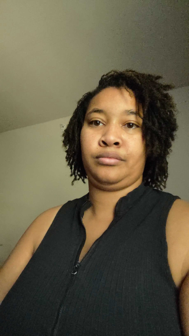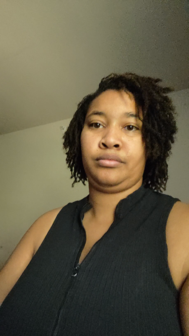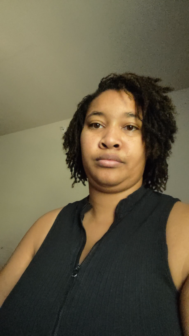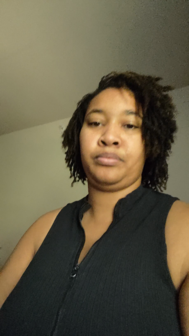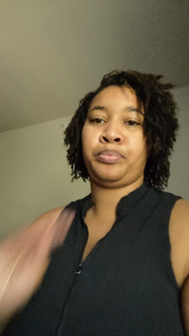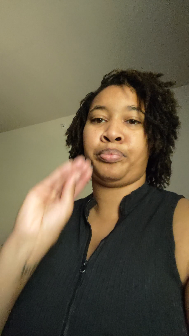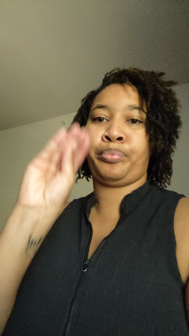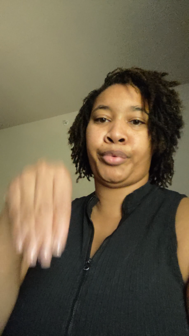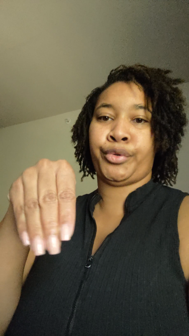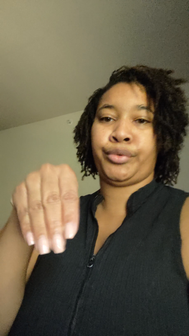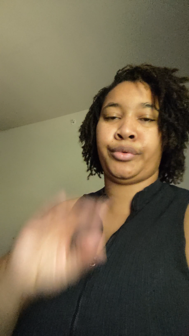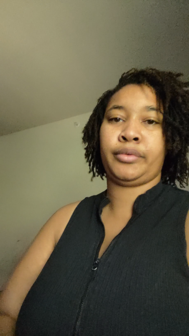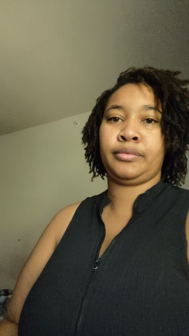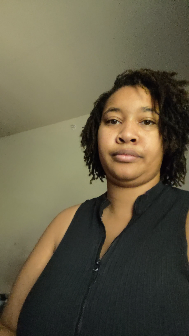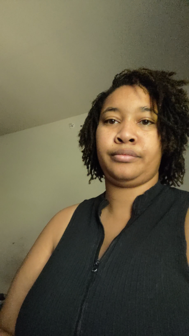put